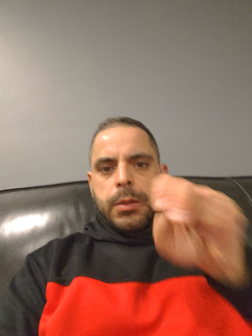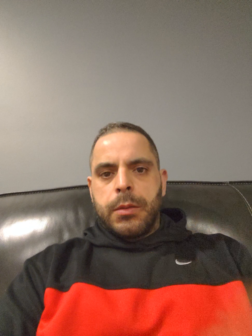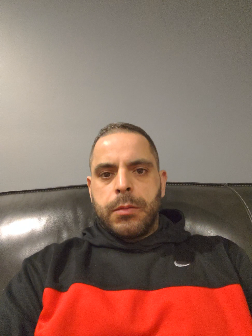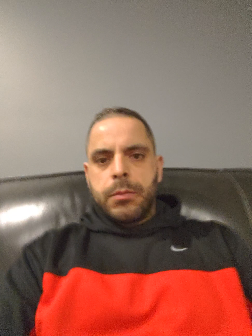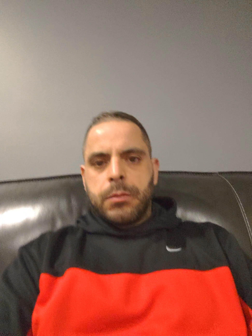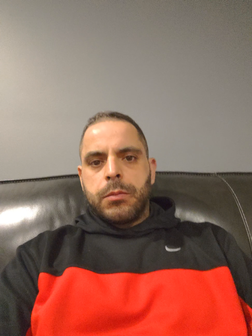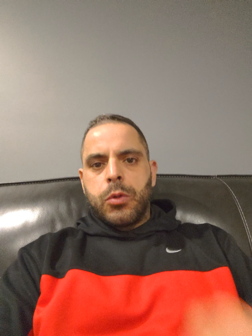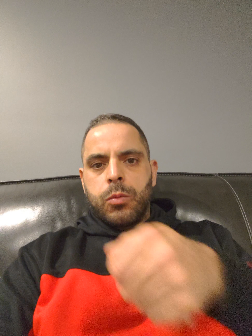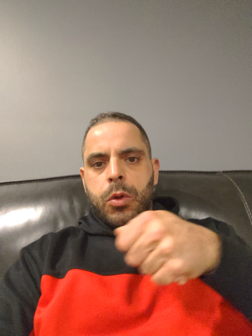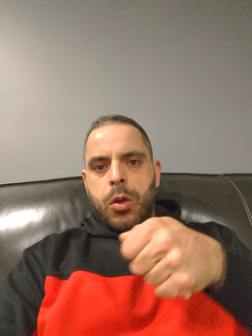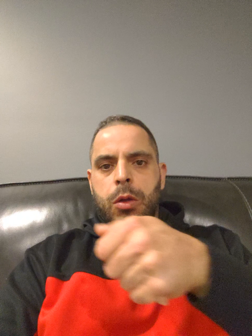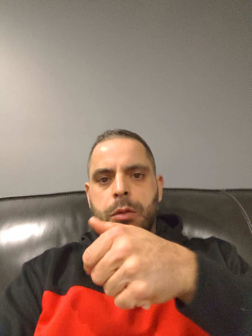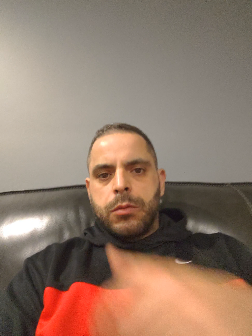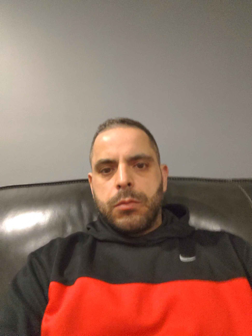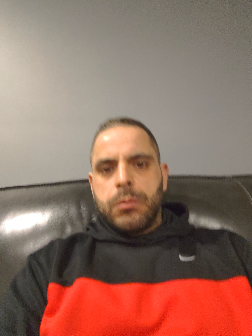drawer